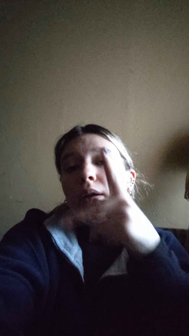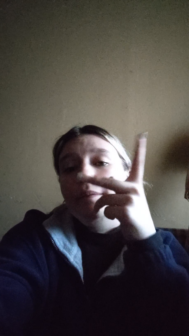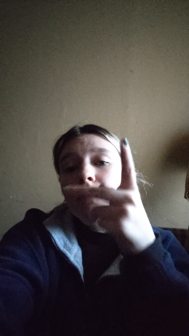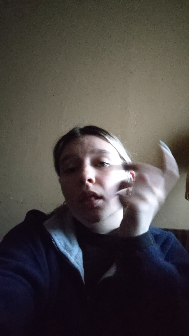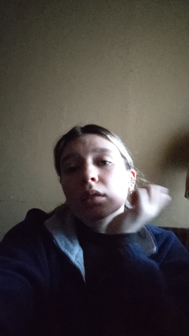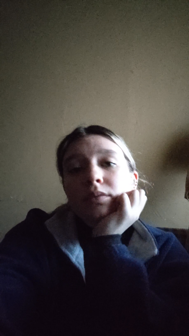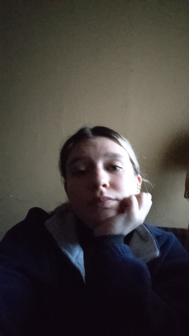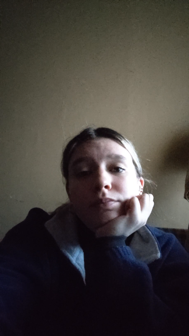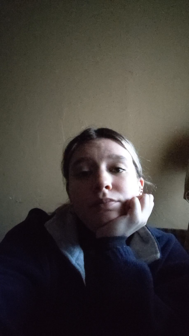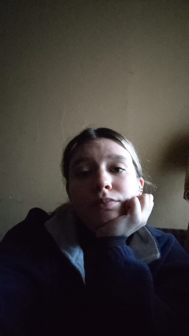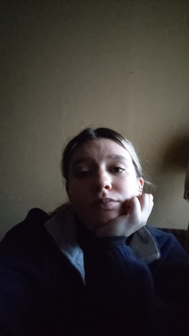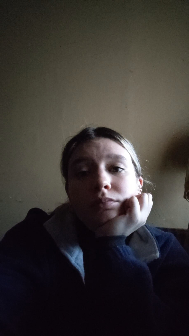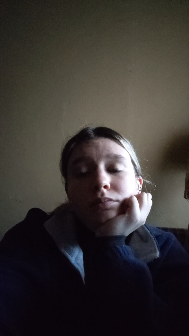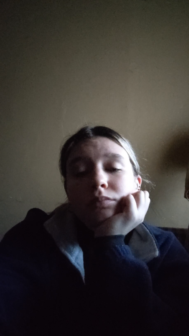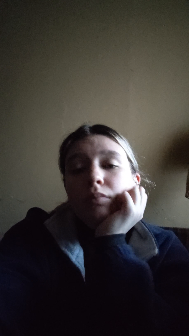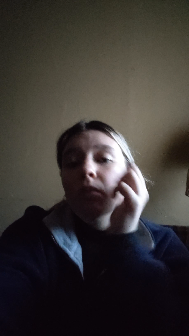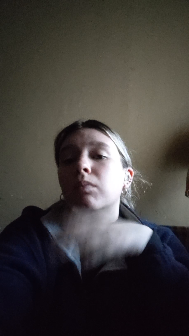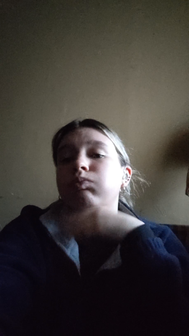full